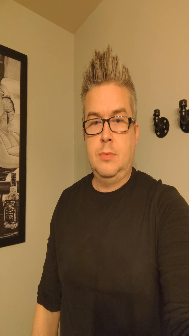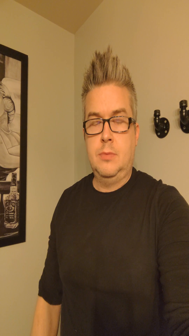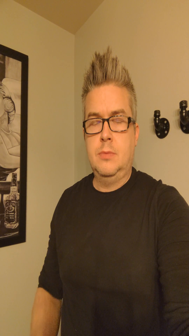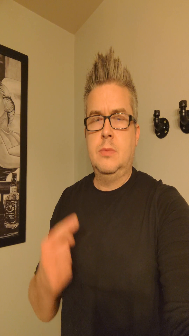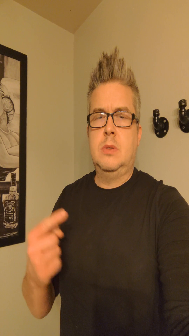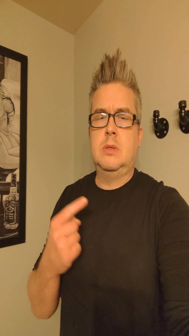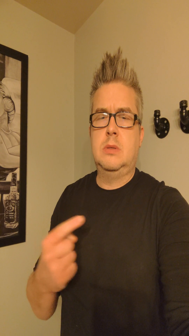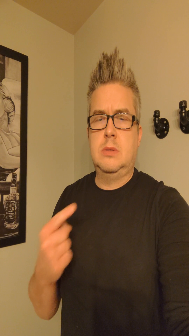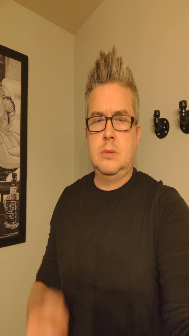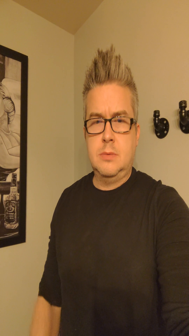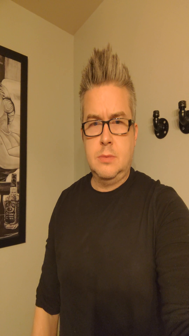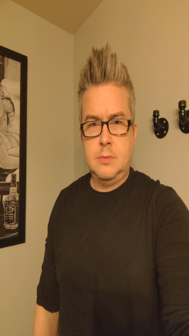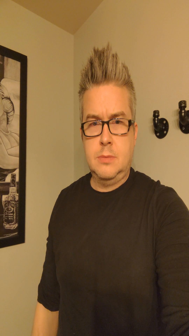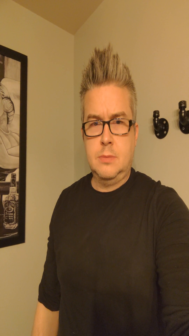owie